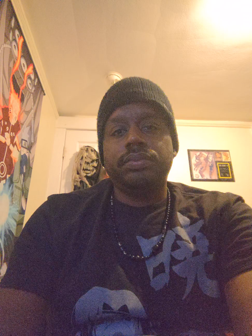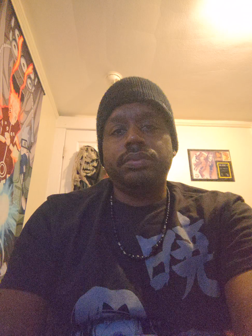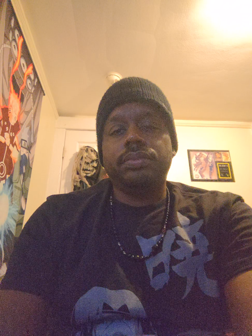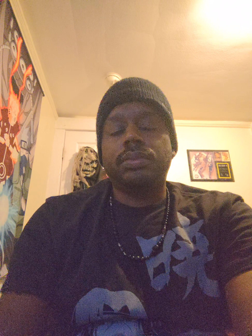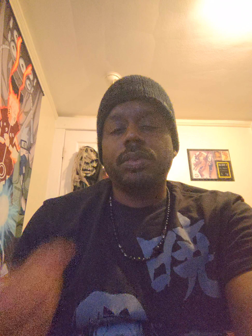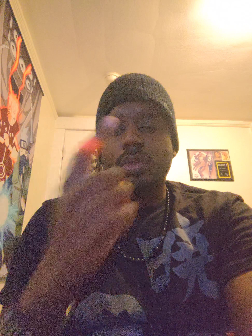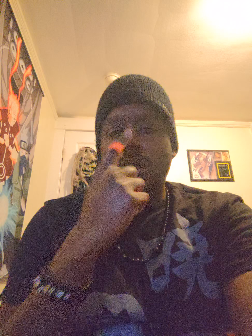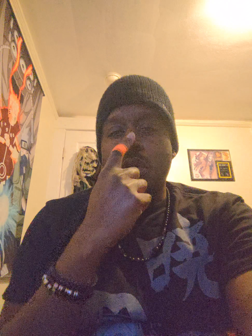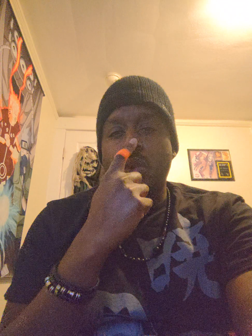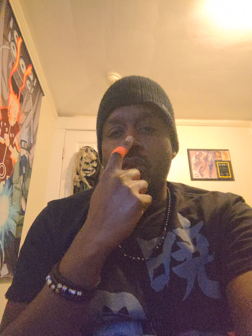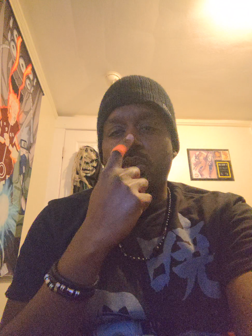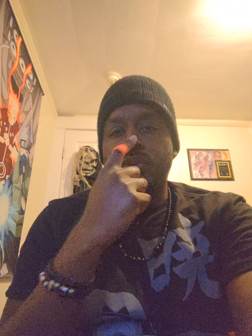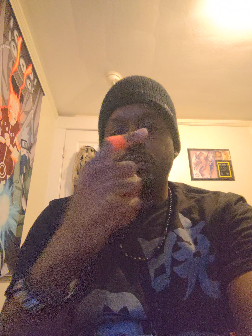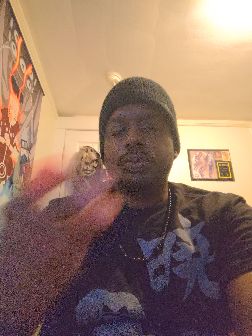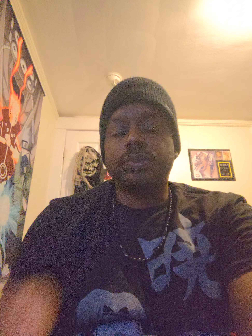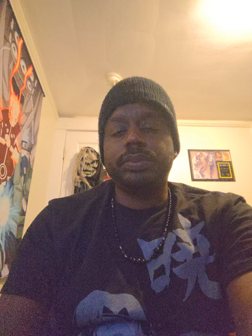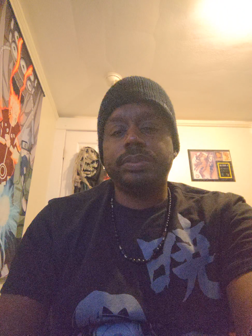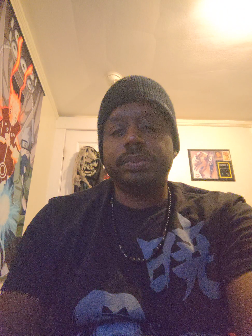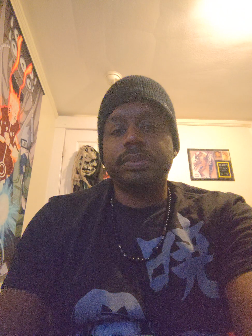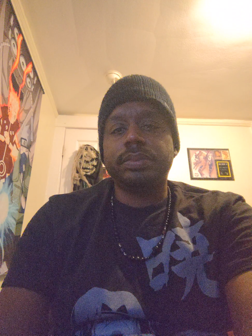nose